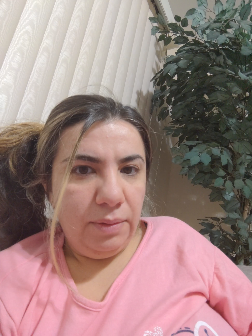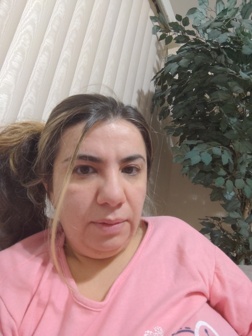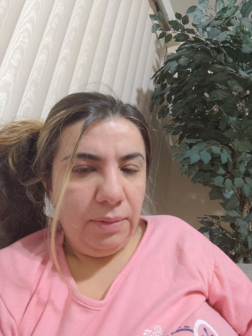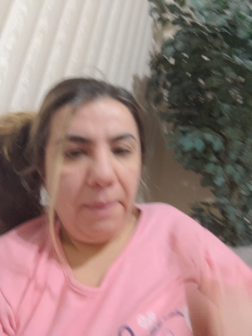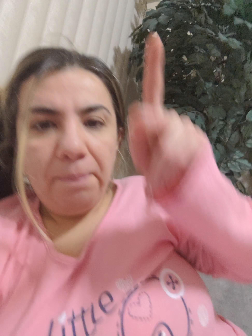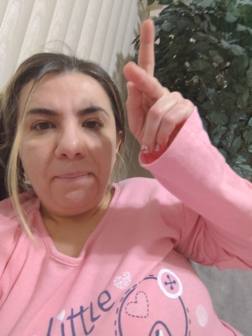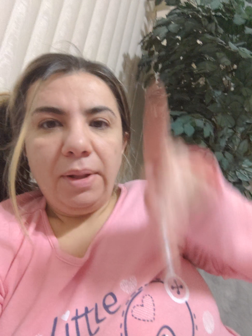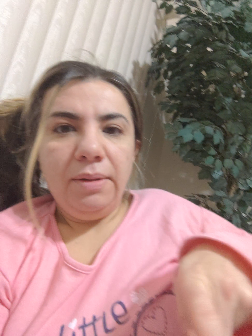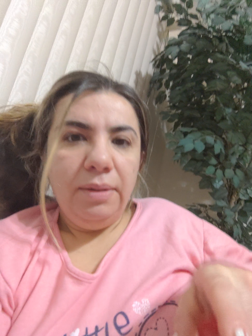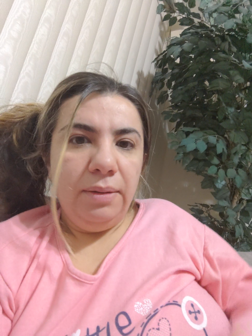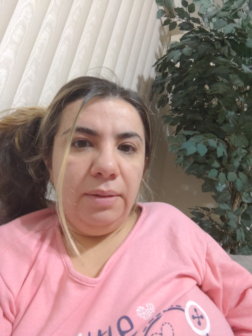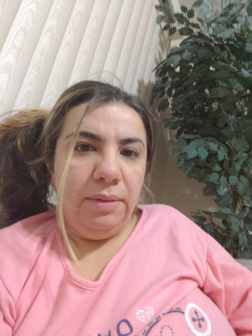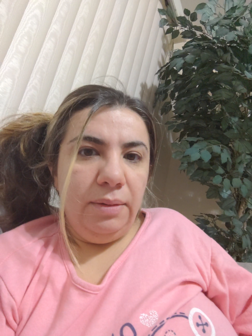person